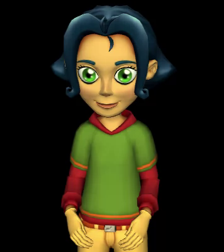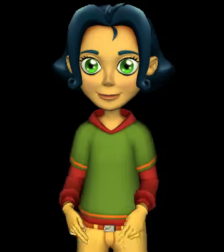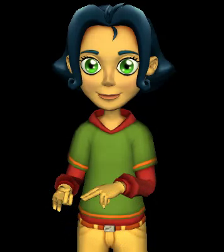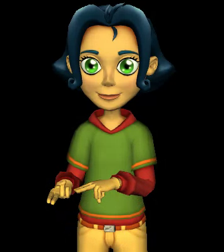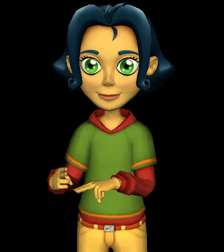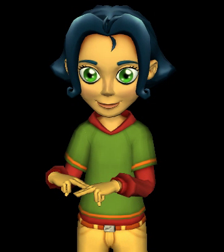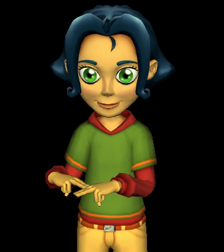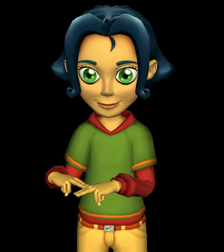موت